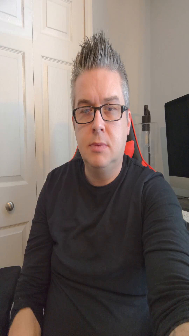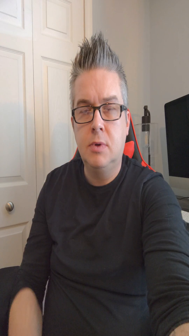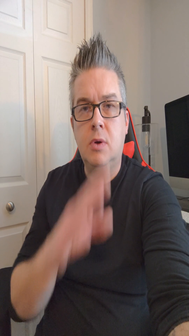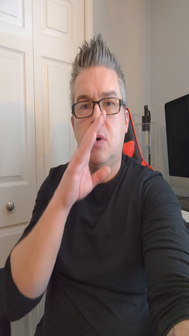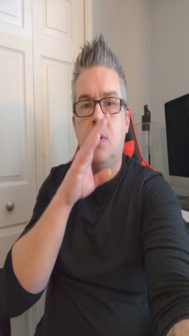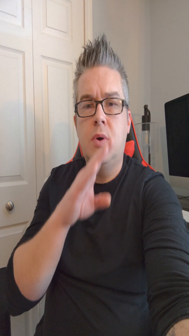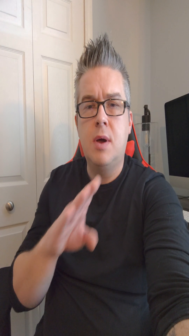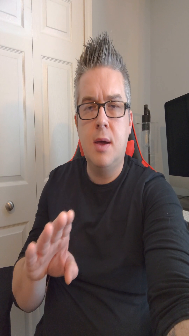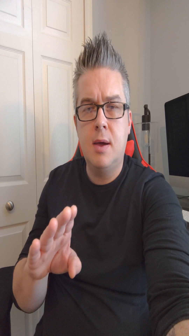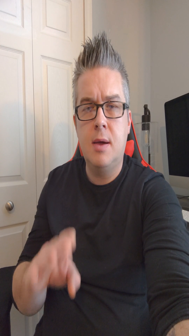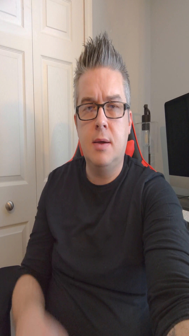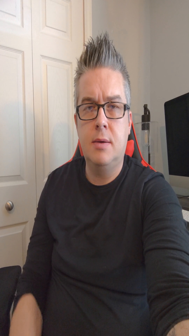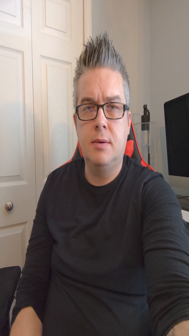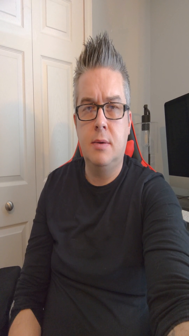quiet